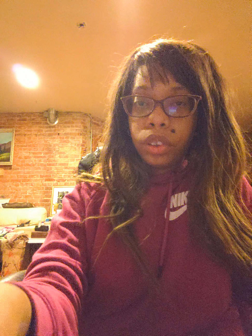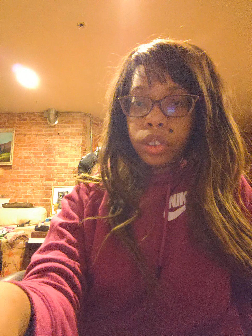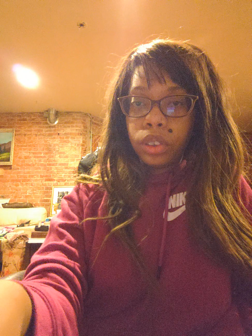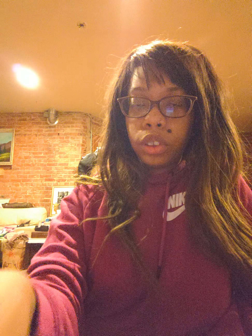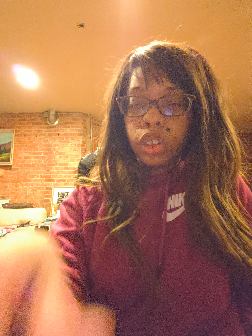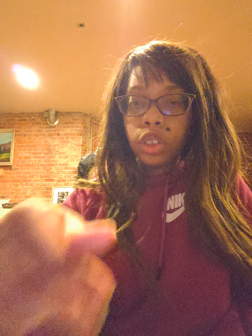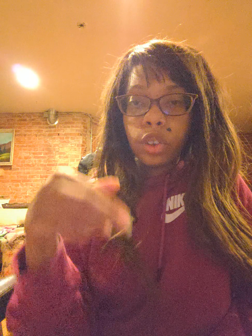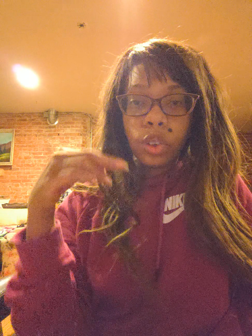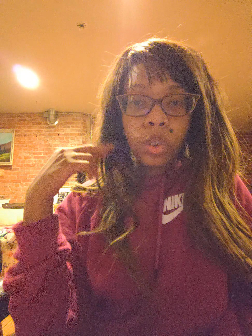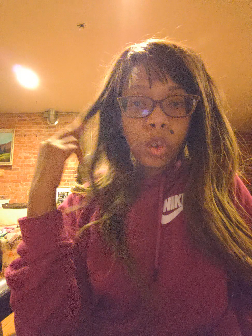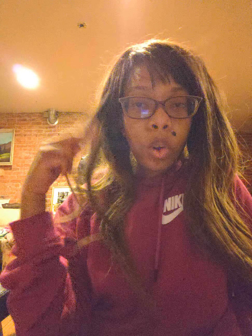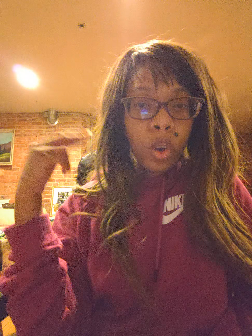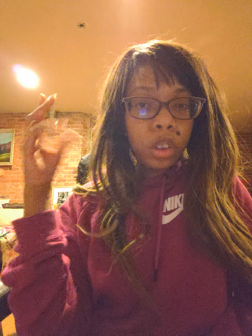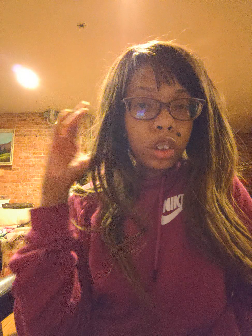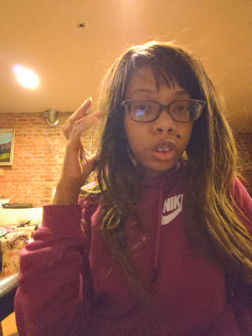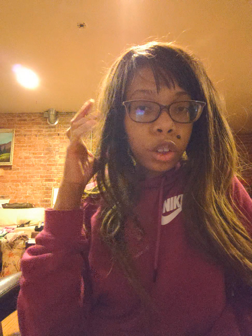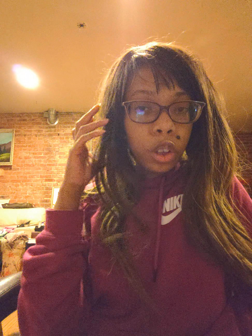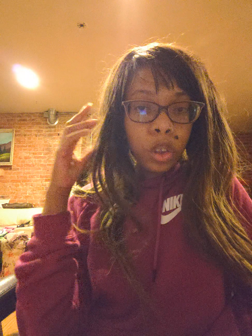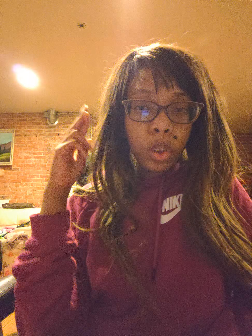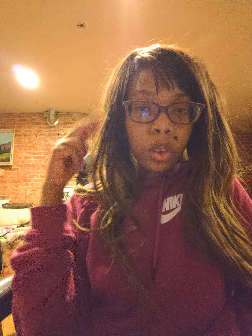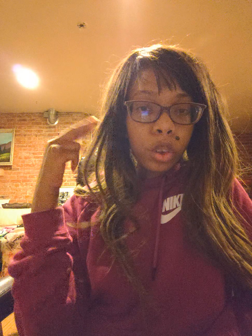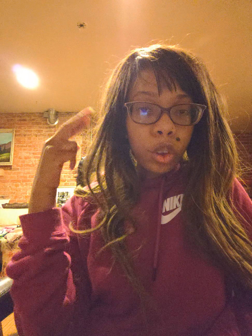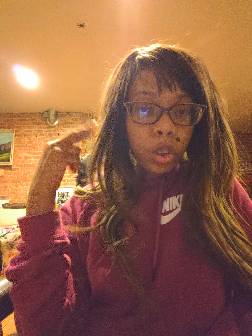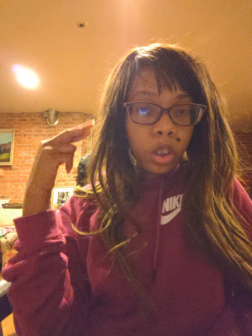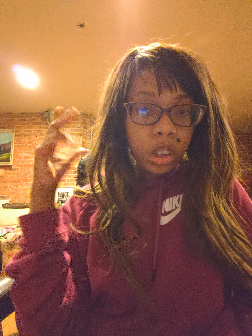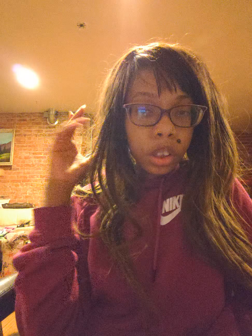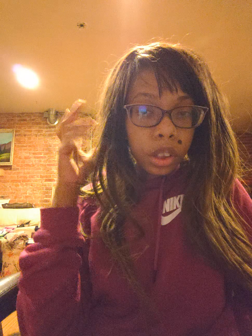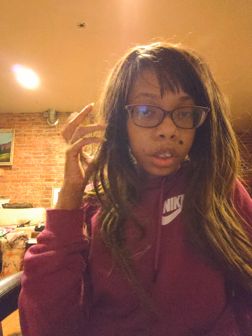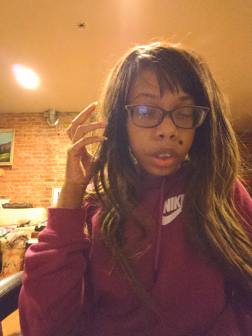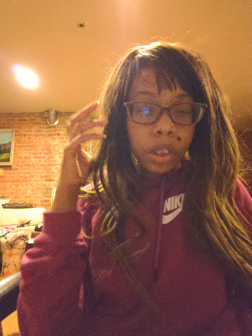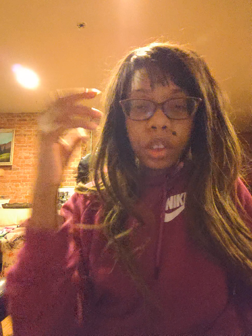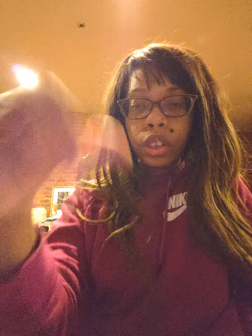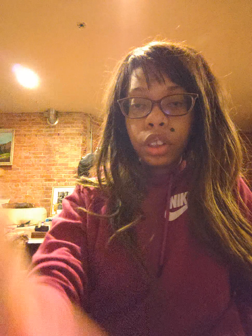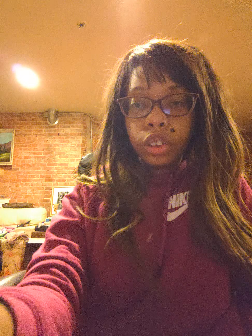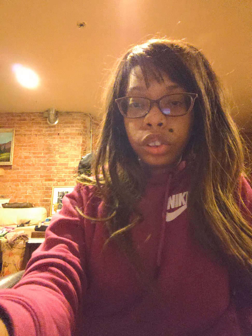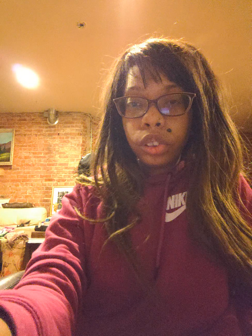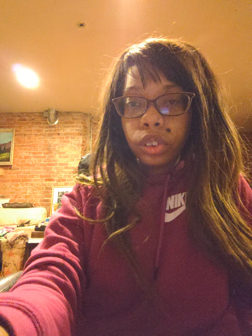radio